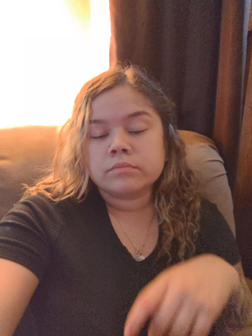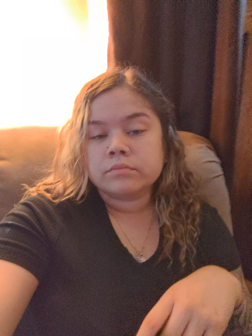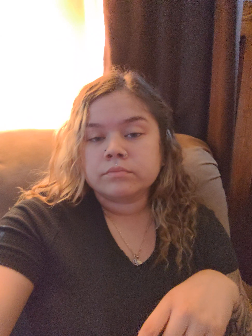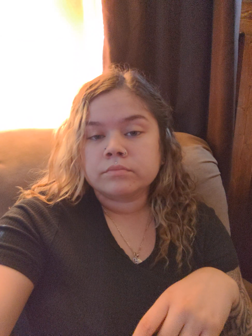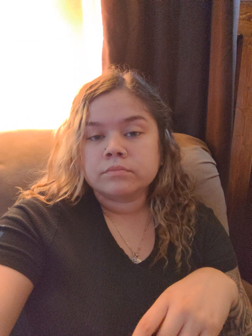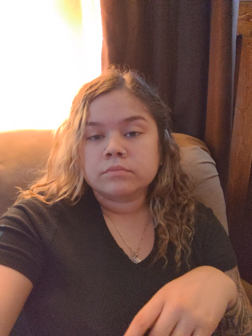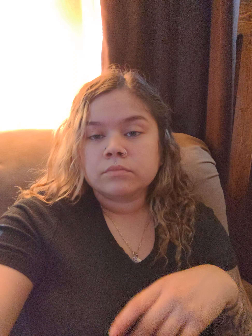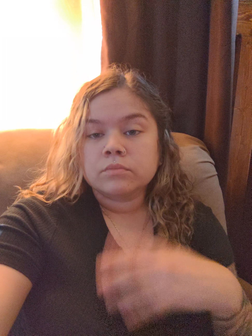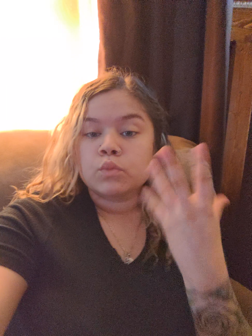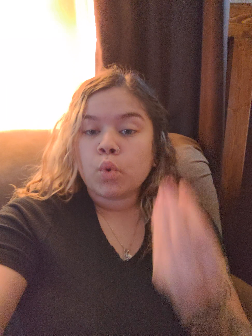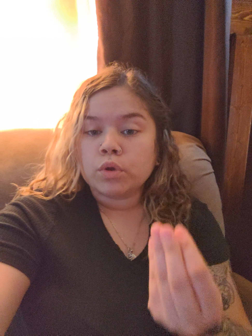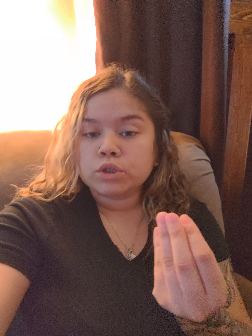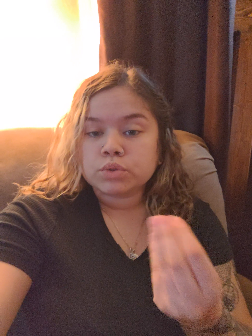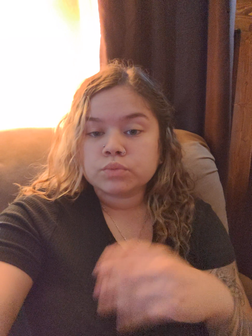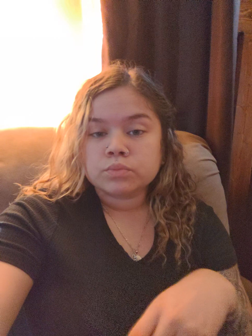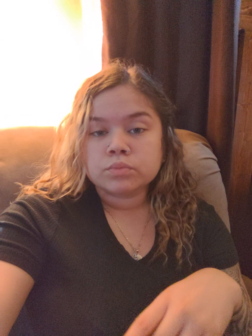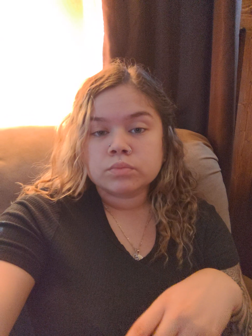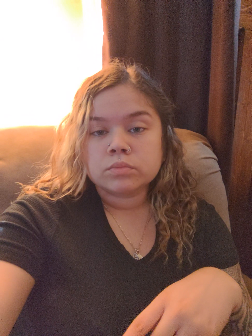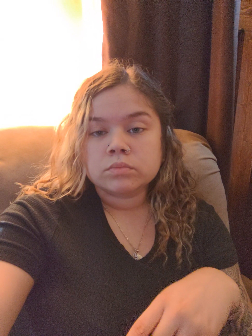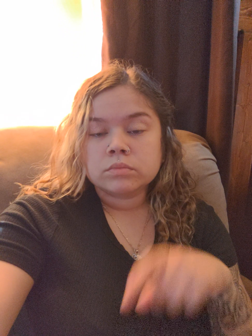got to